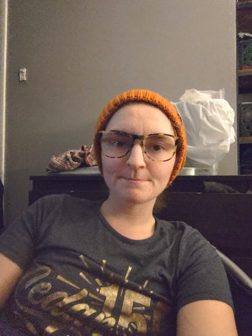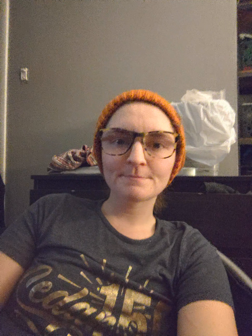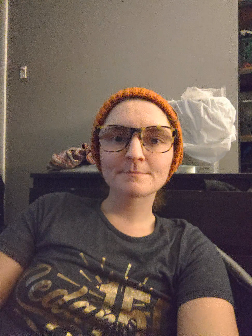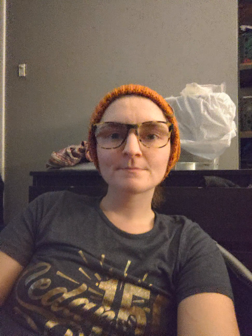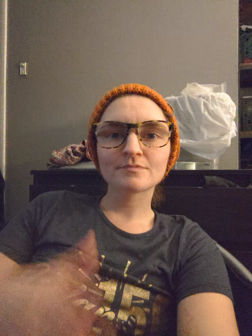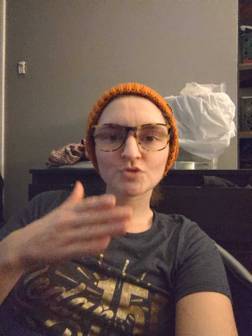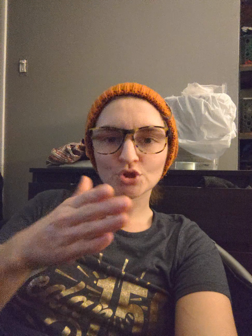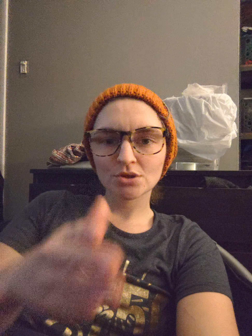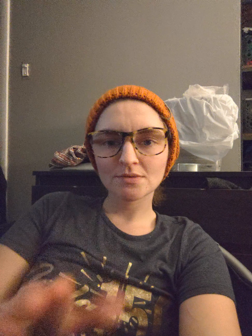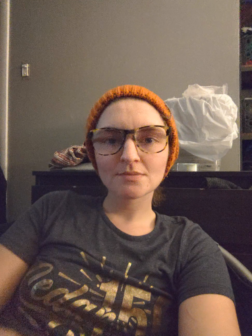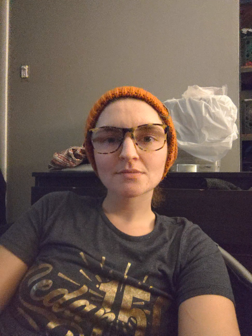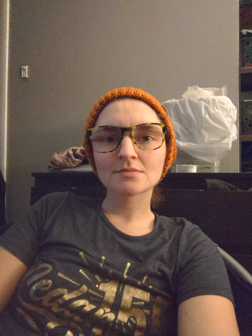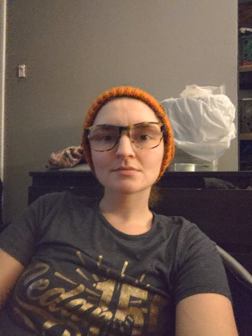fish